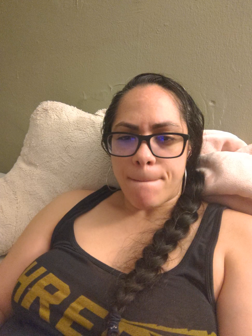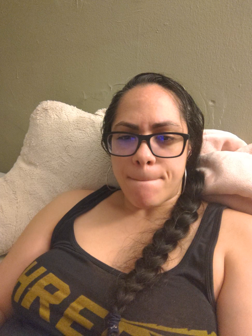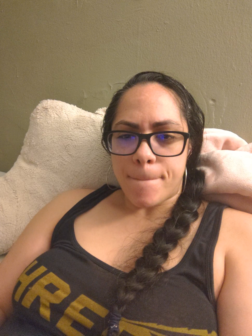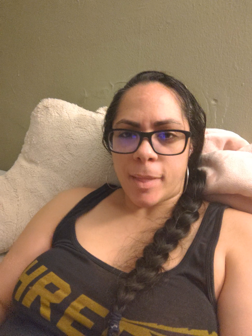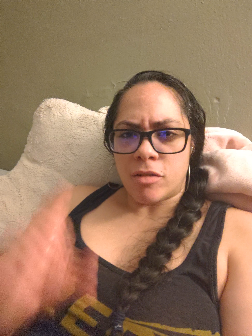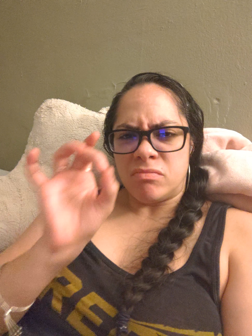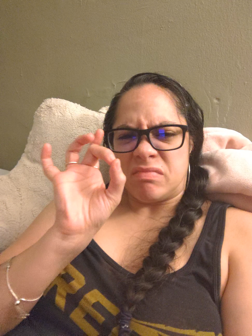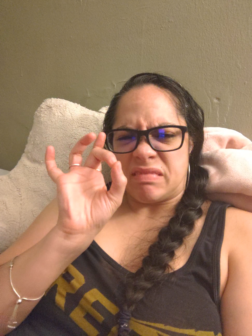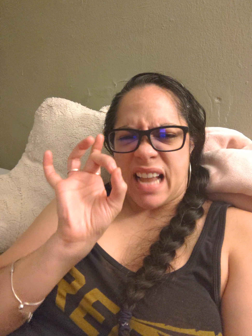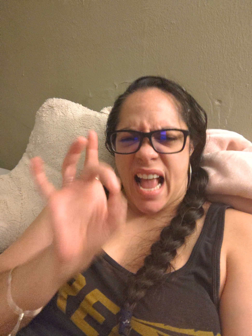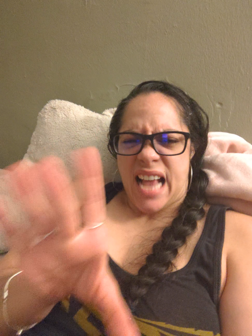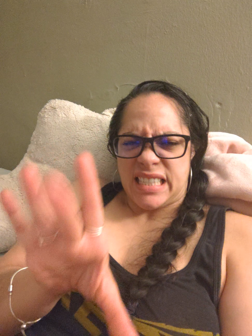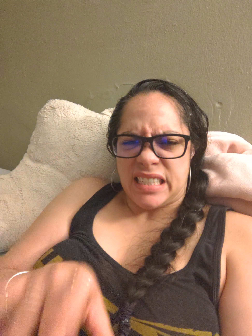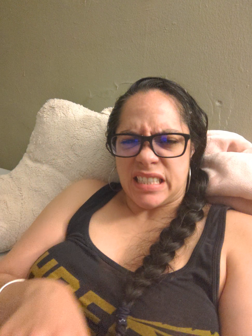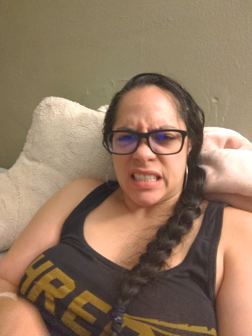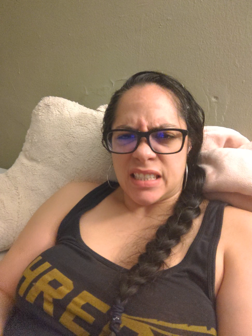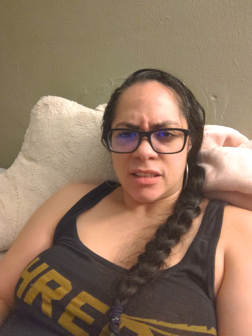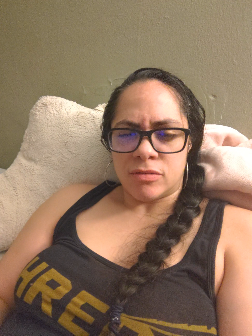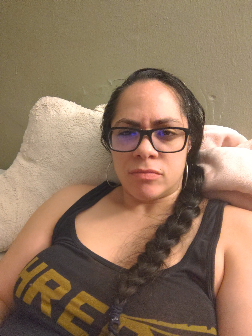hate